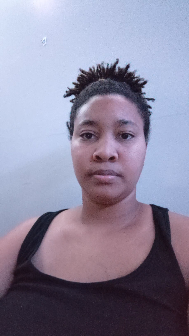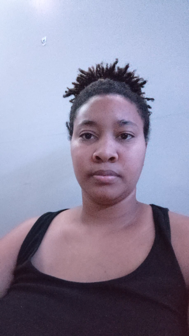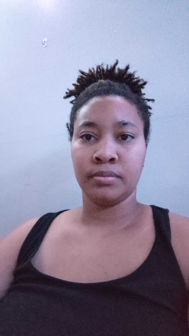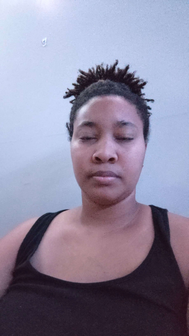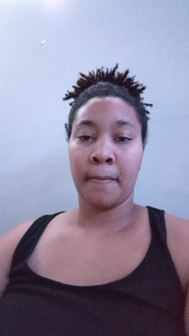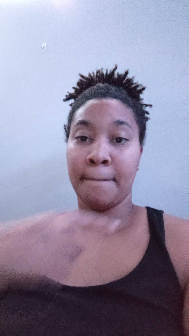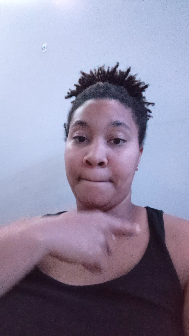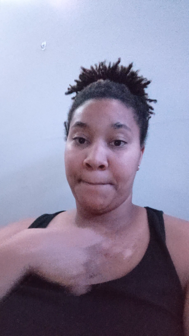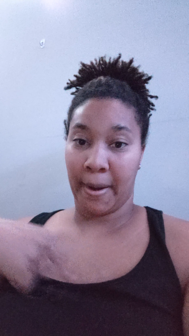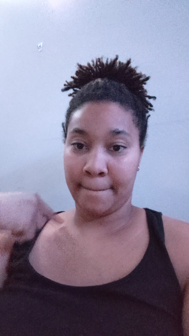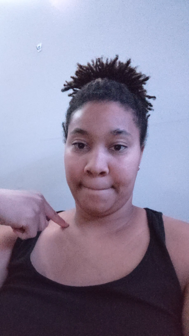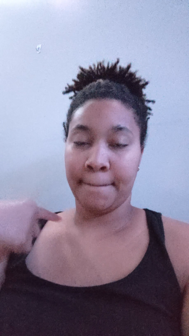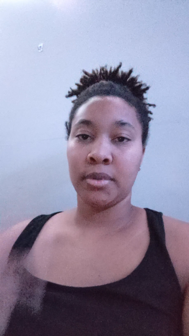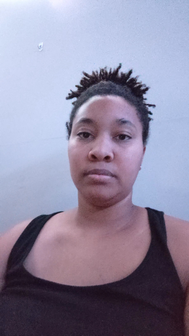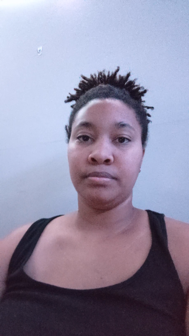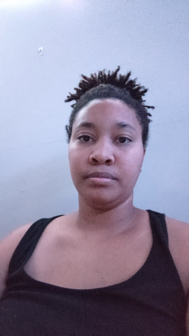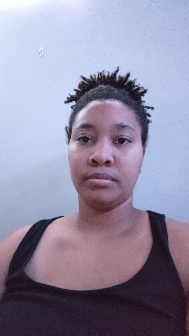bib